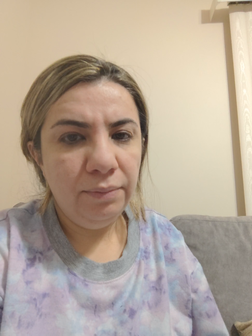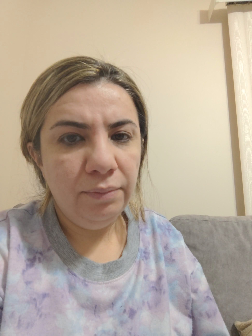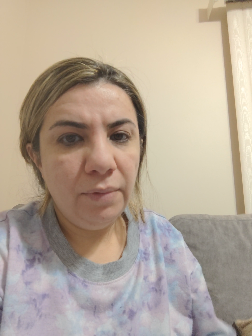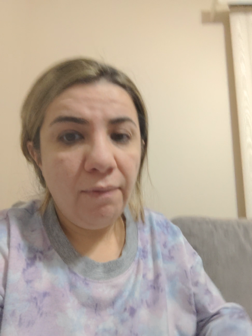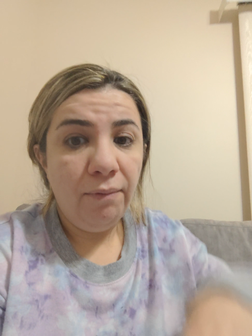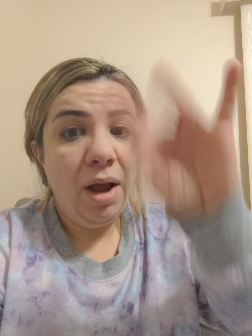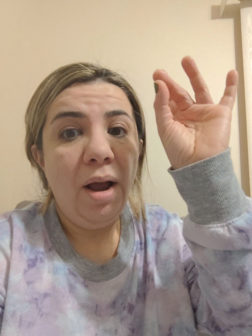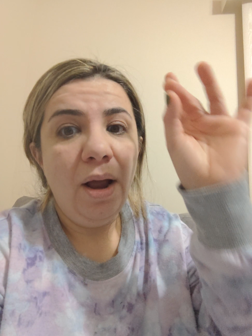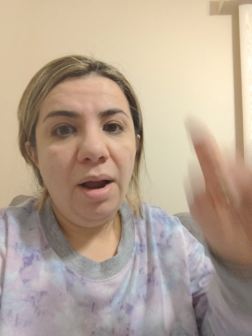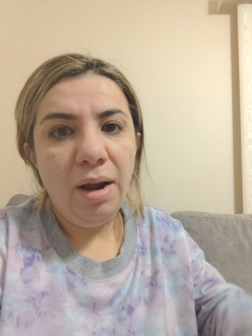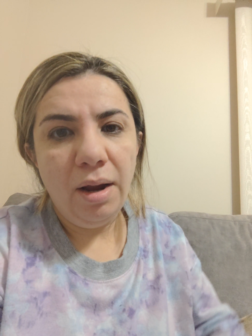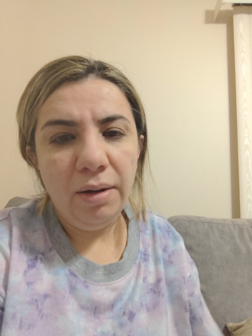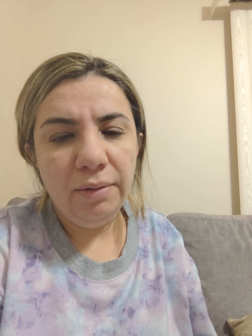find